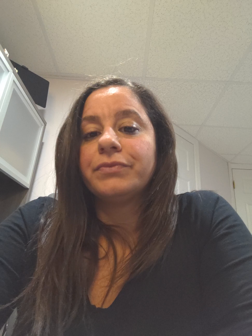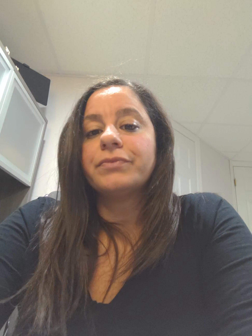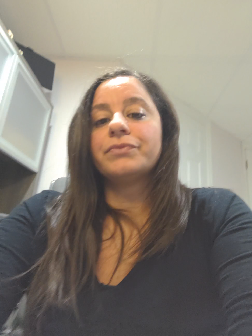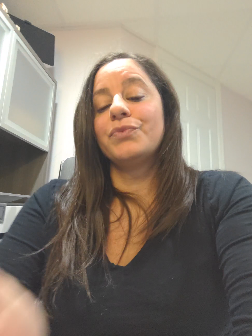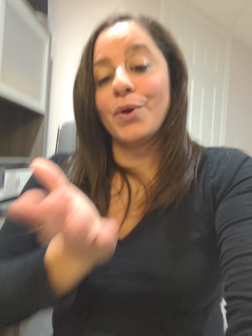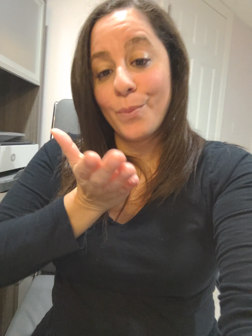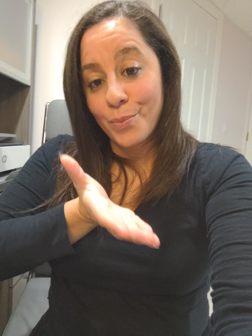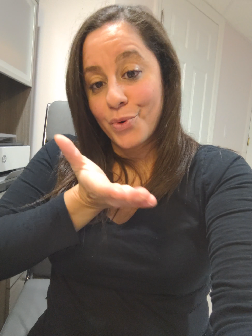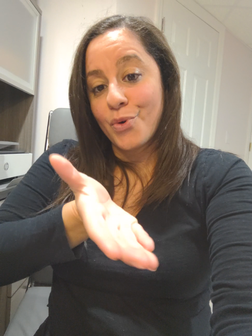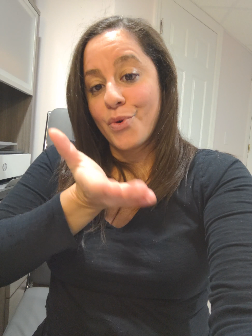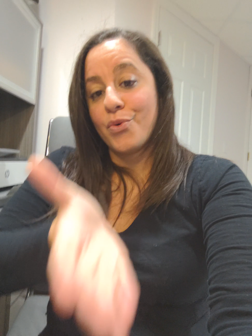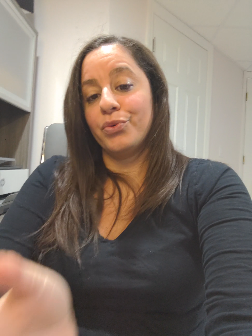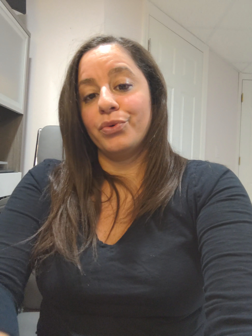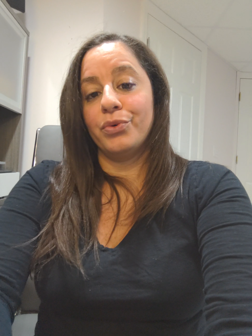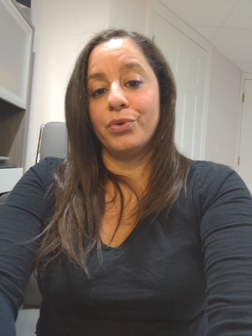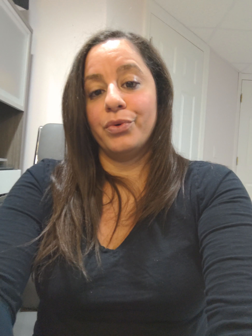boat